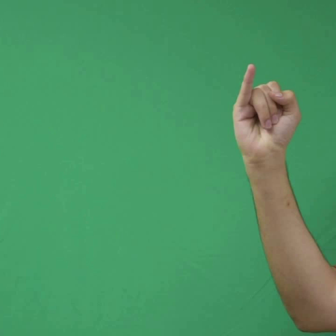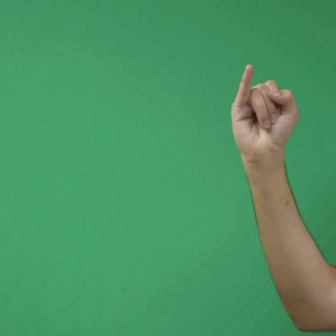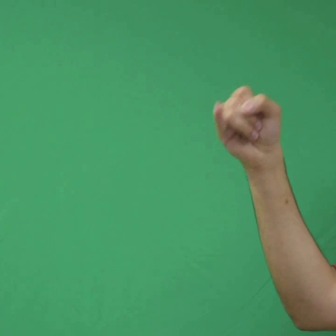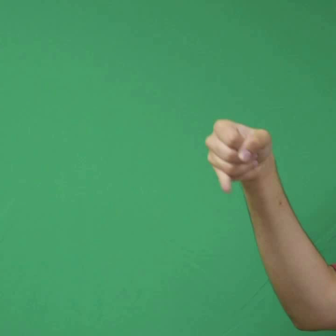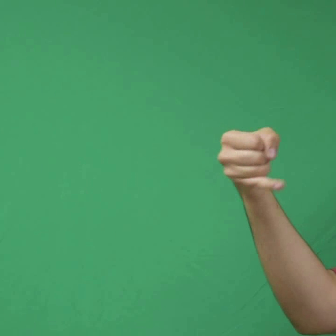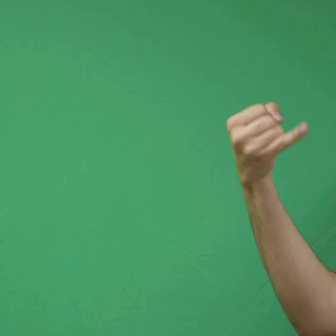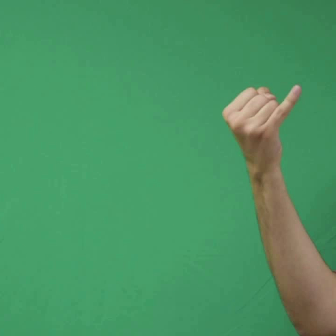J